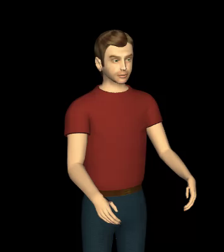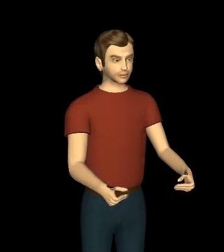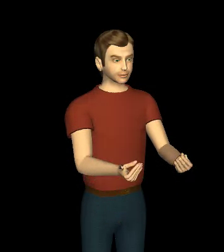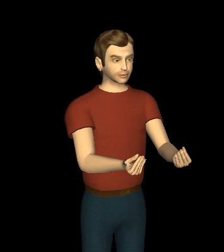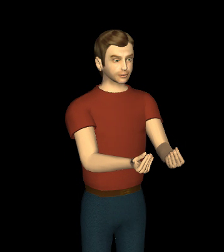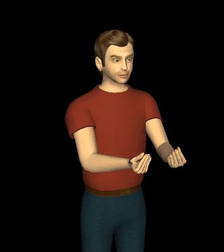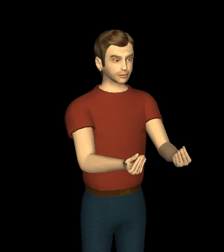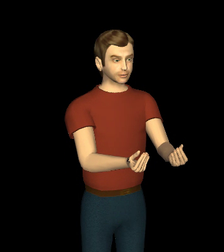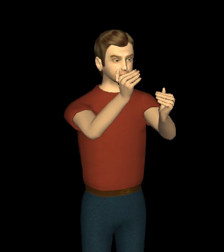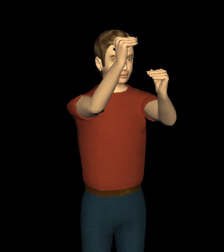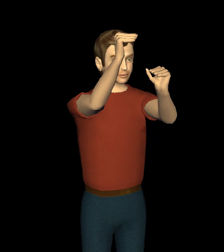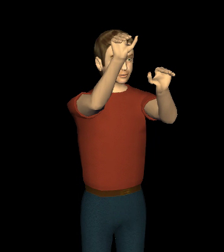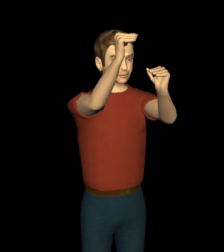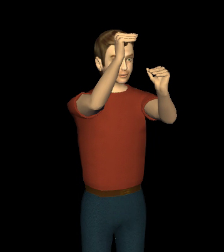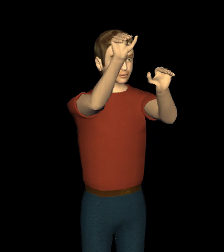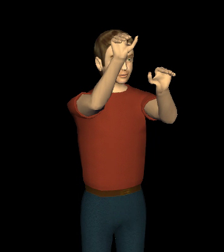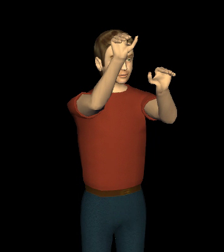أجنبي